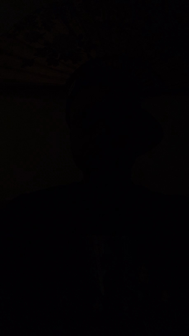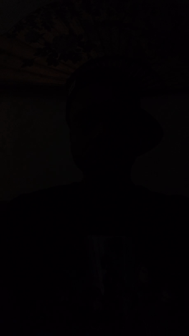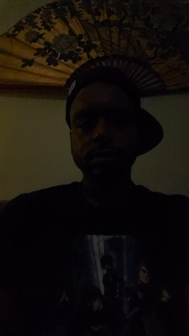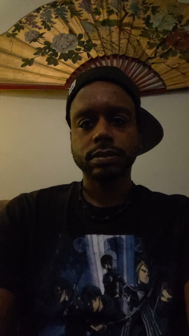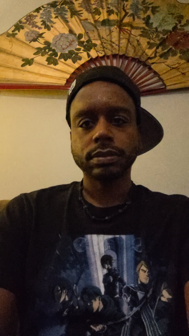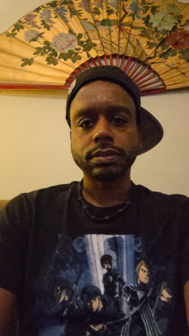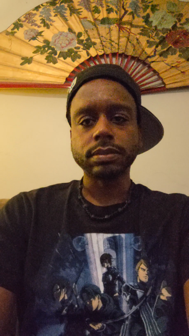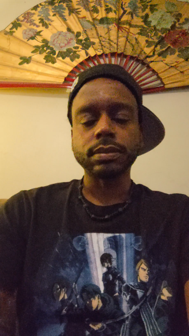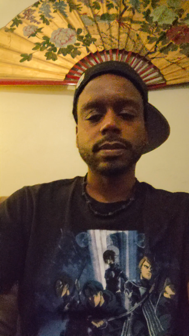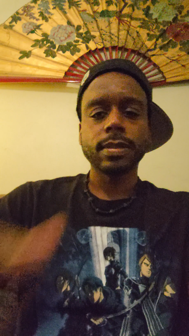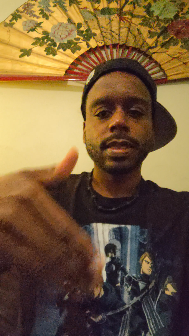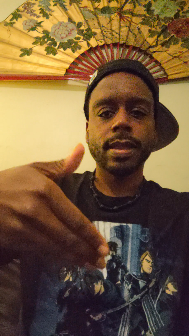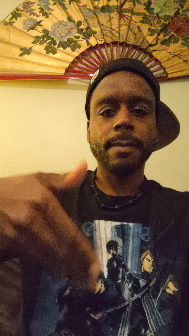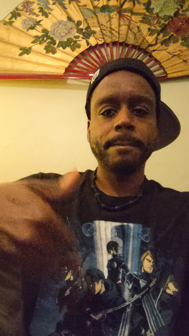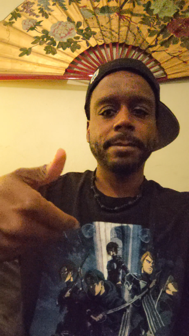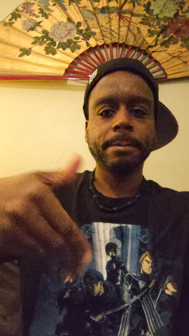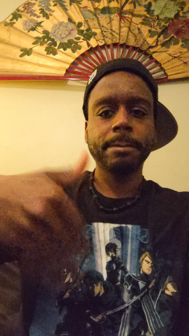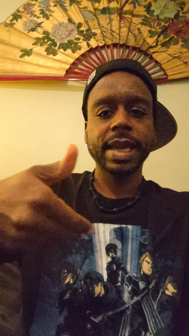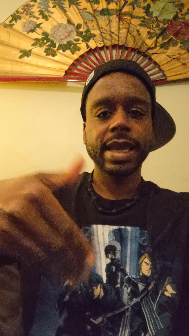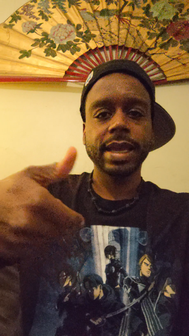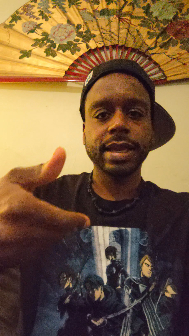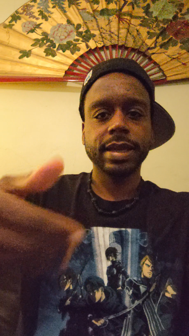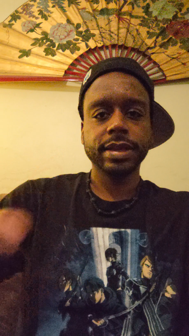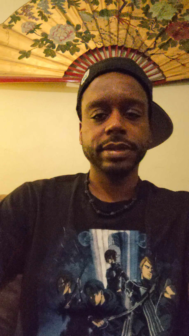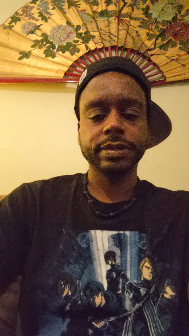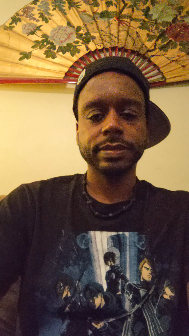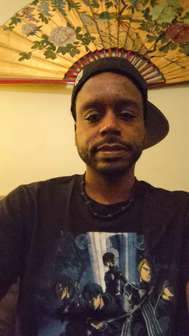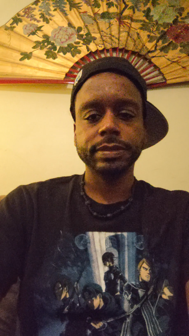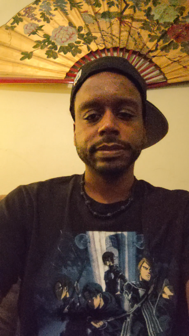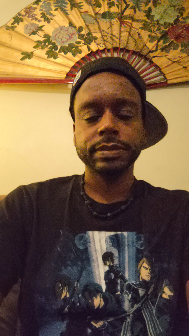pants